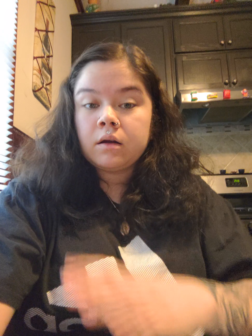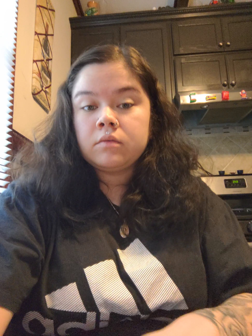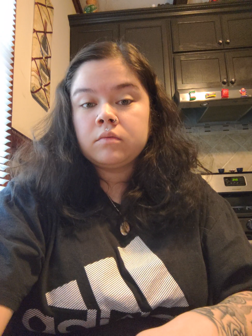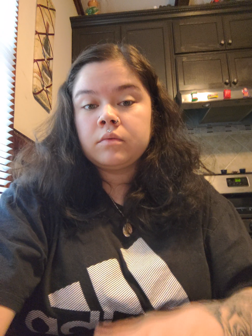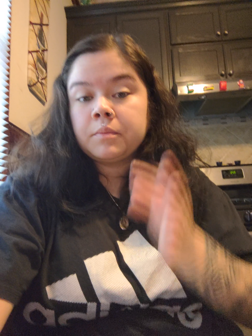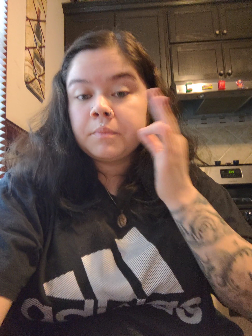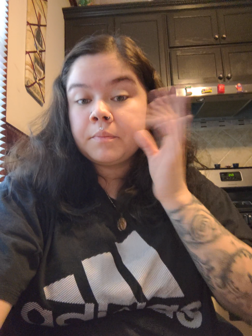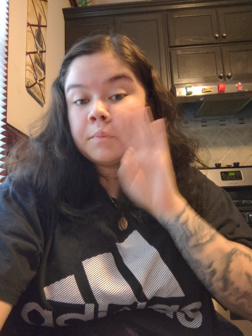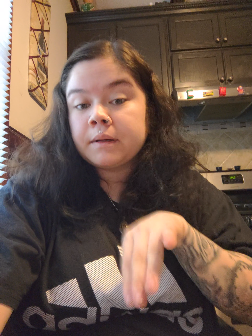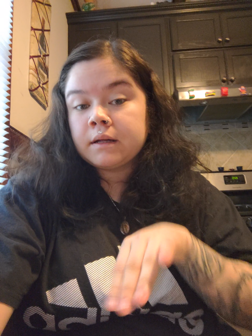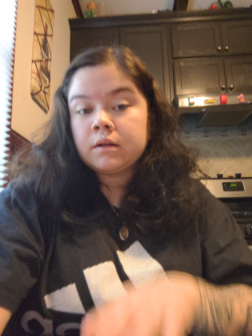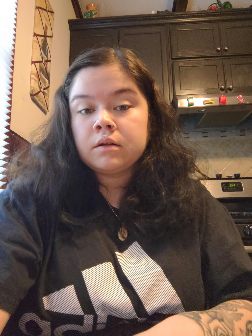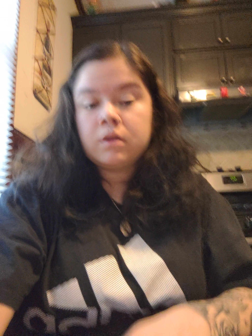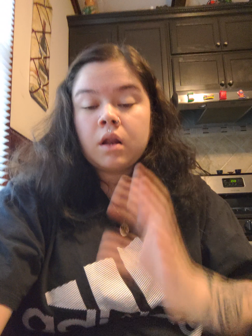bee